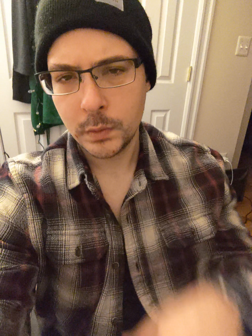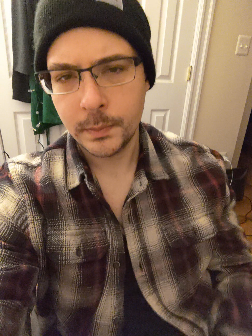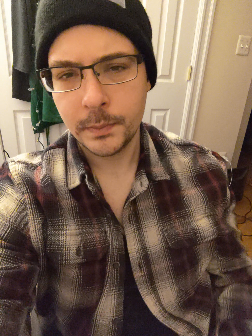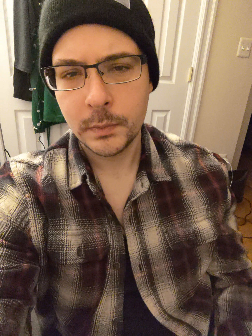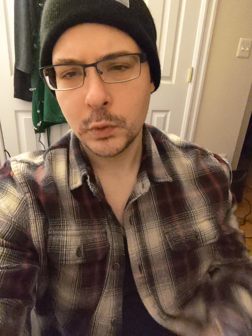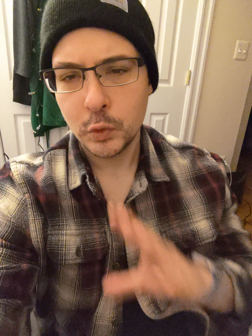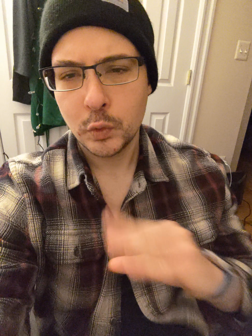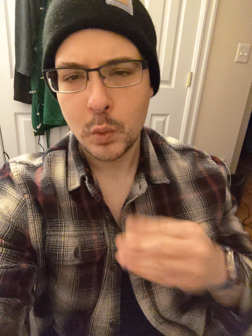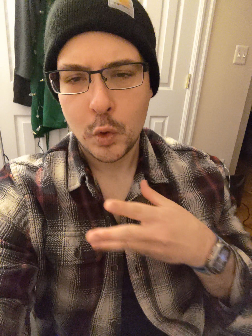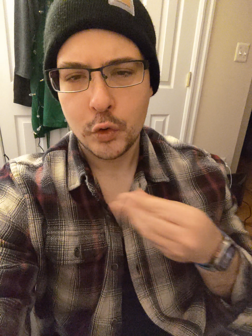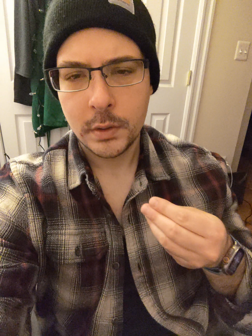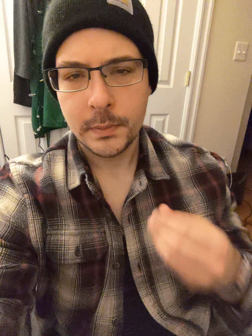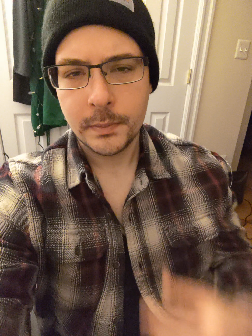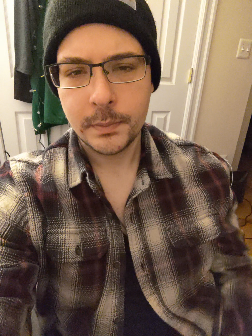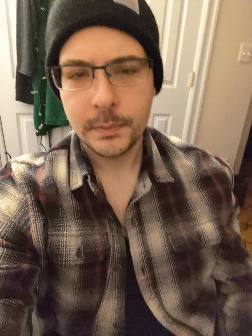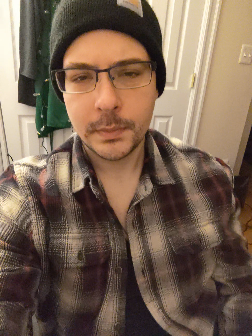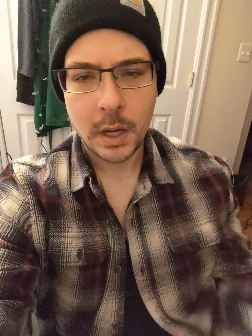story